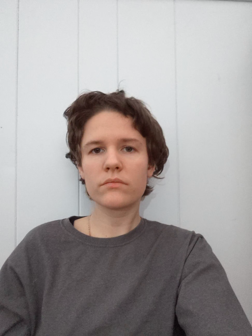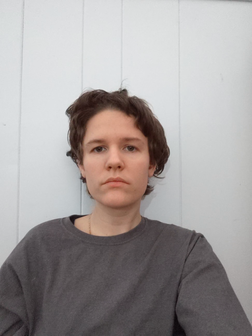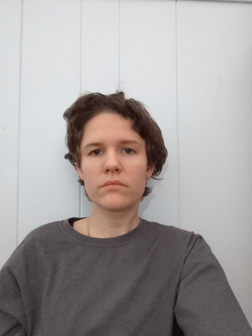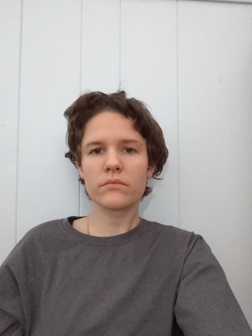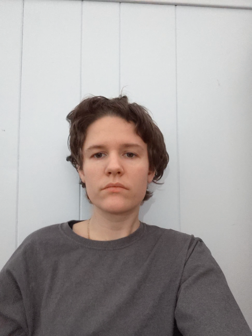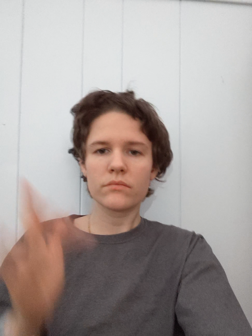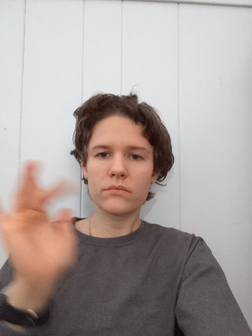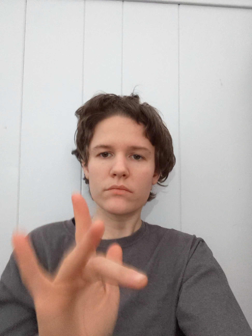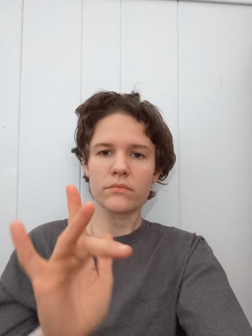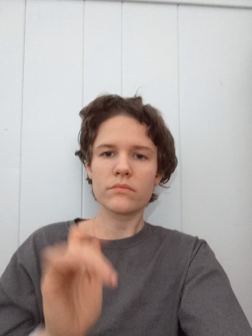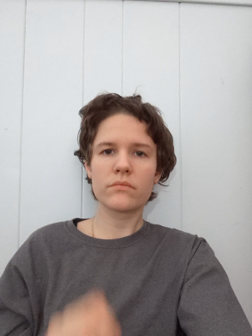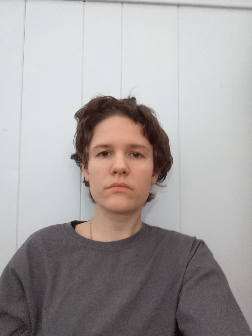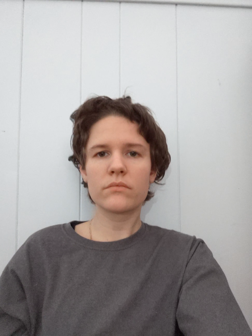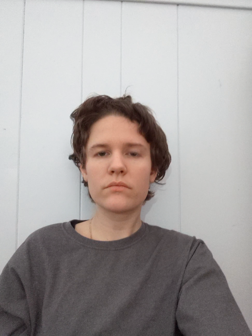touch